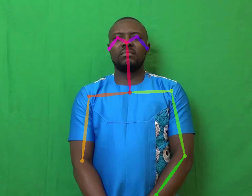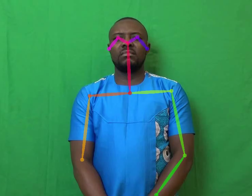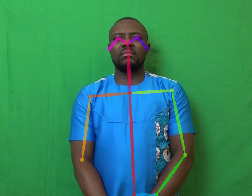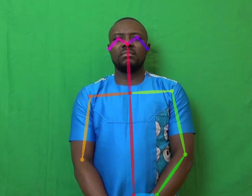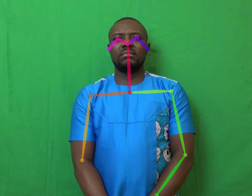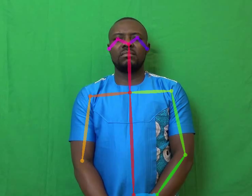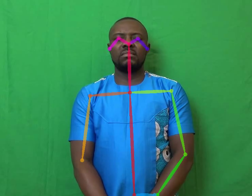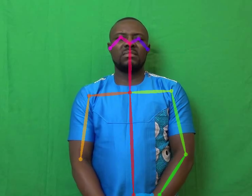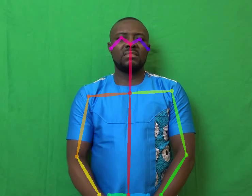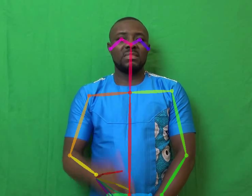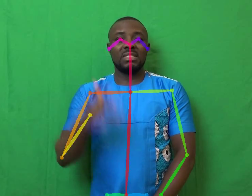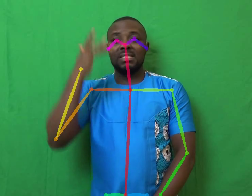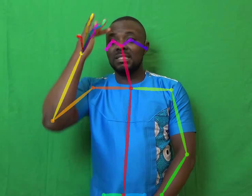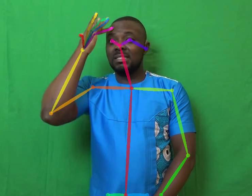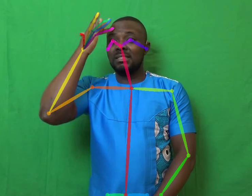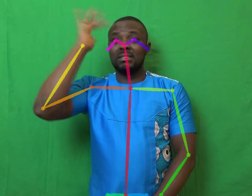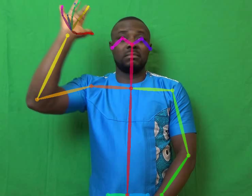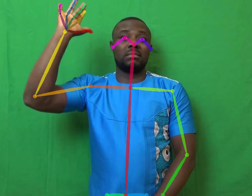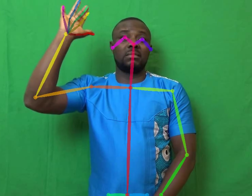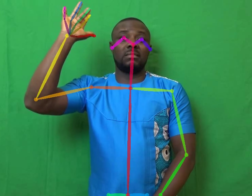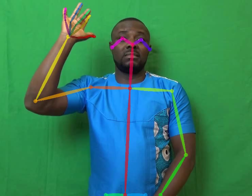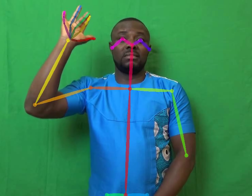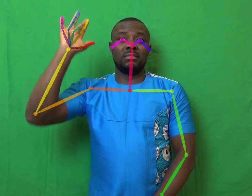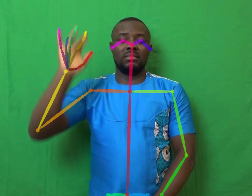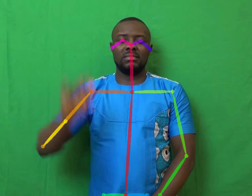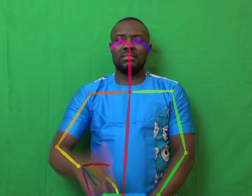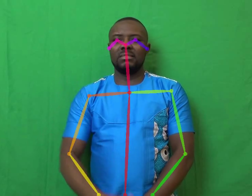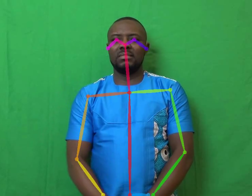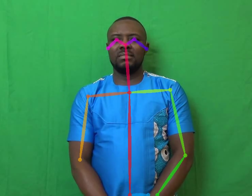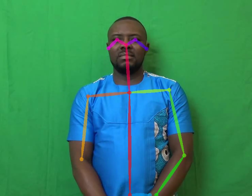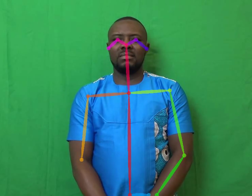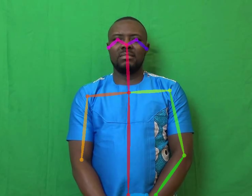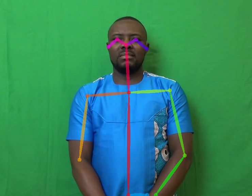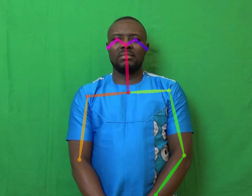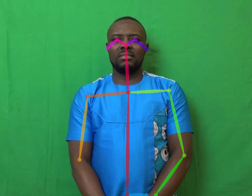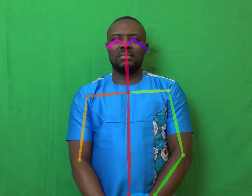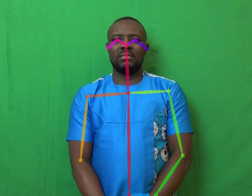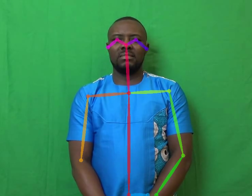smart